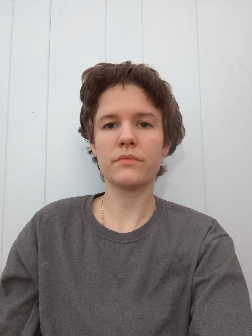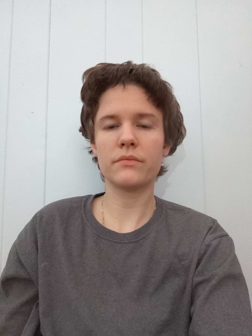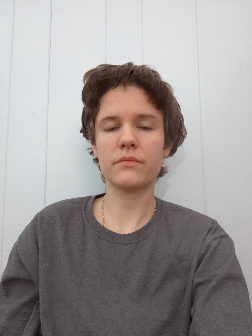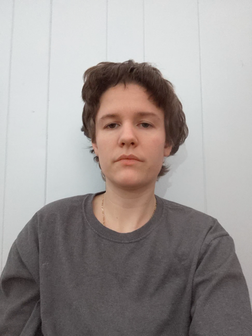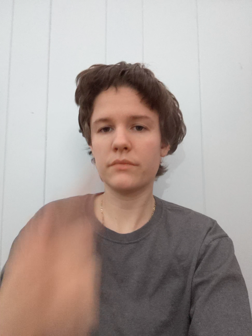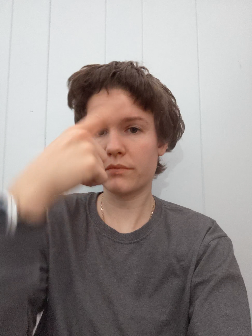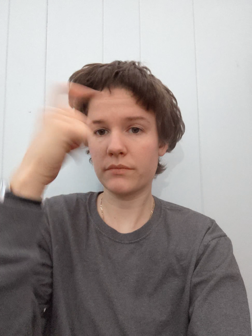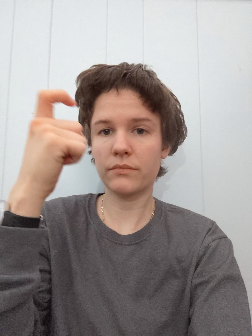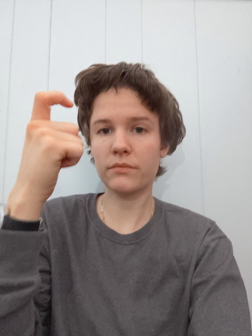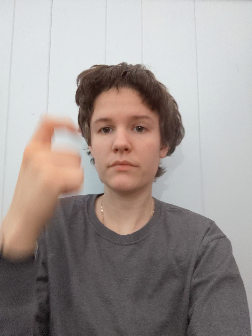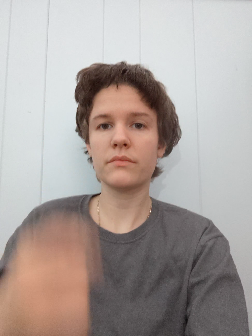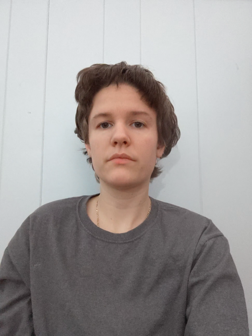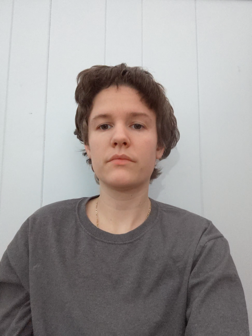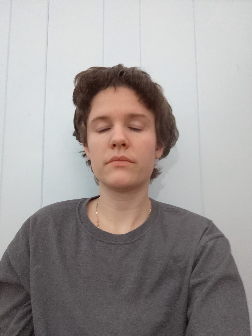because